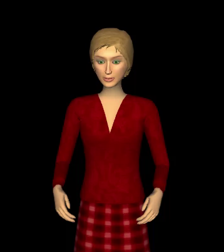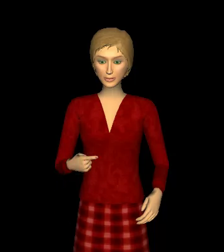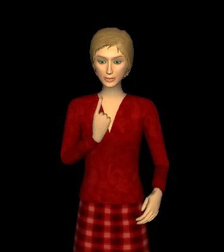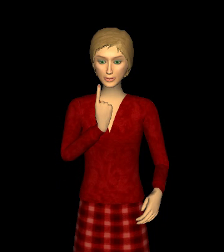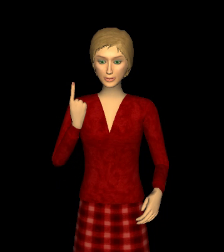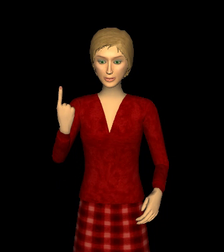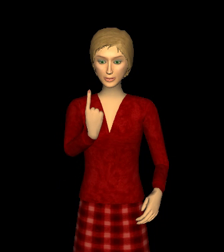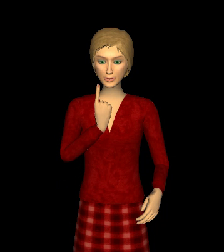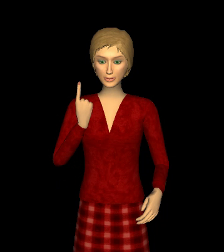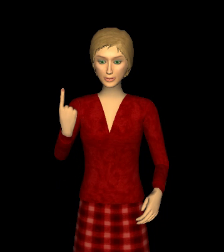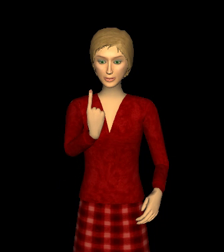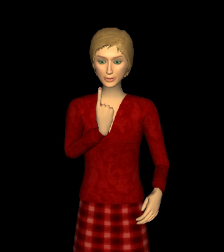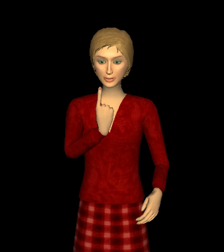دائما